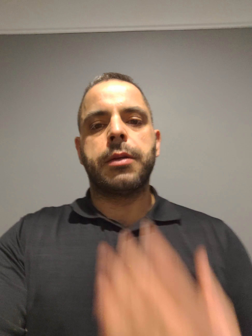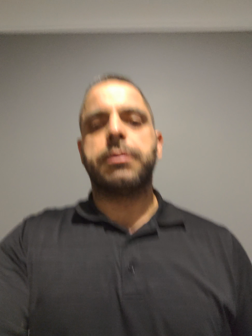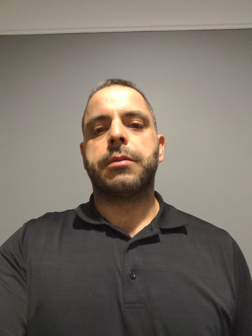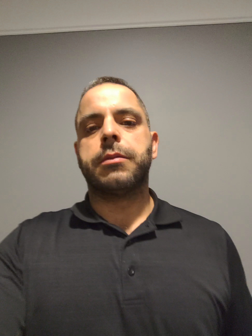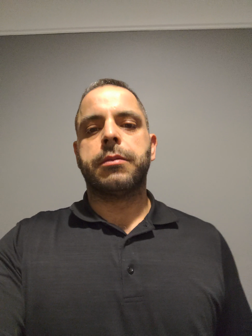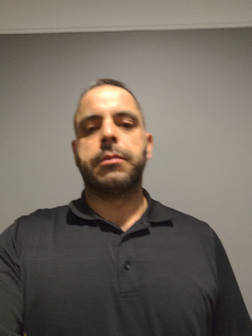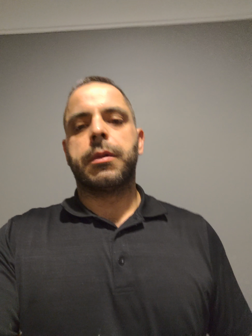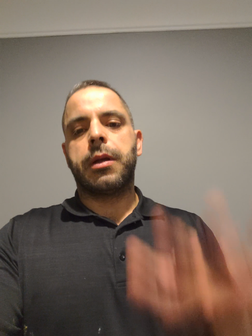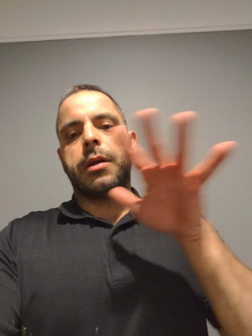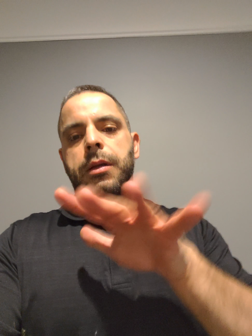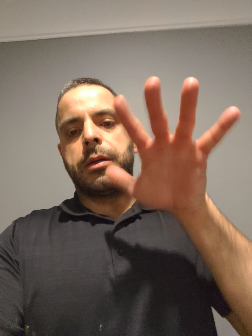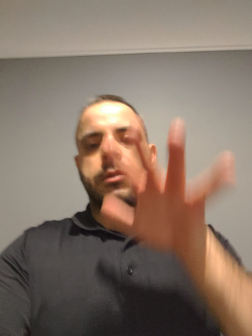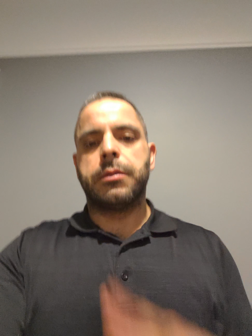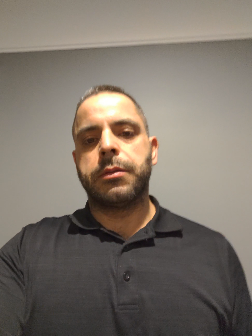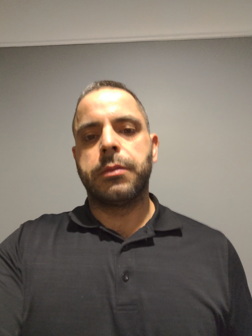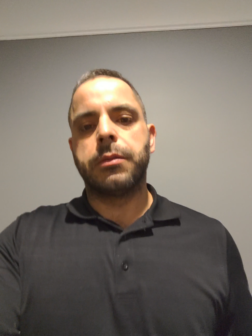alligator